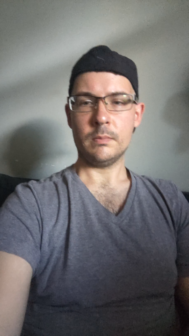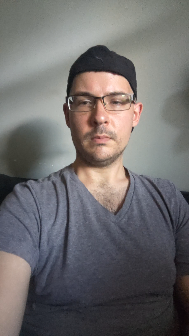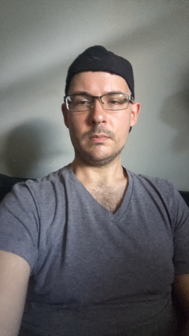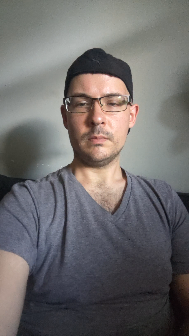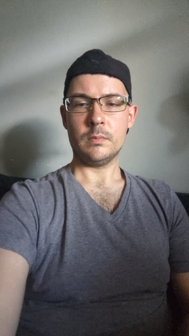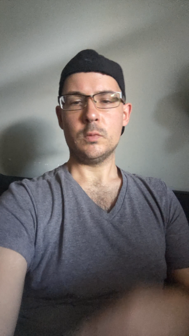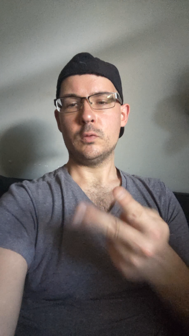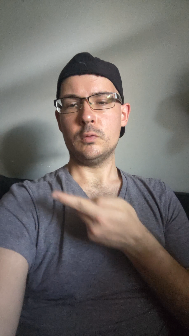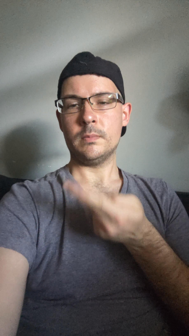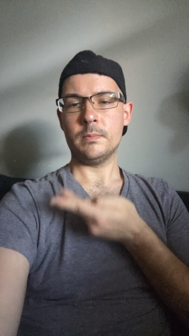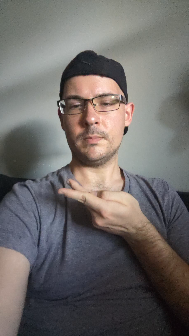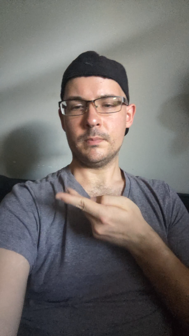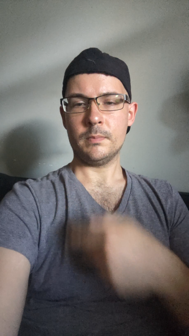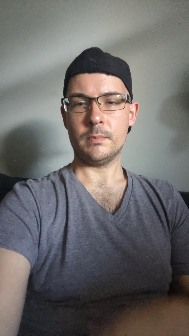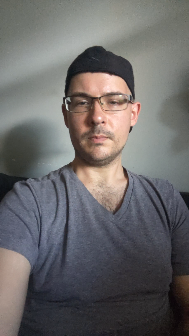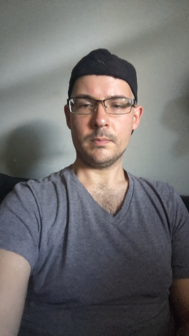sheep